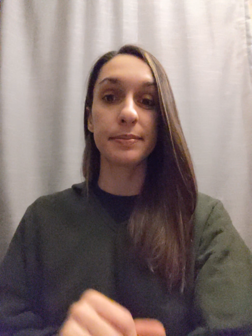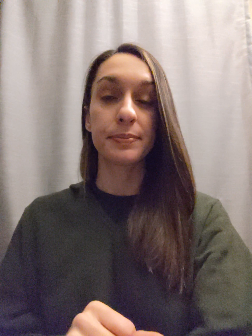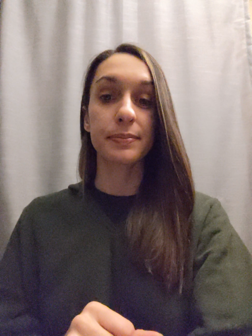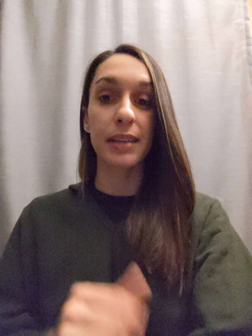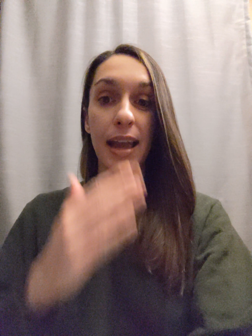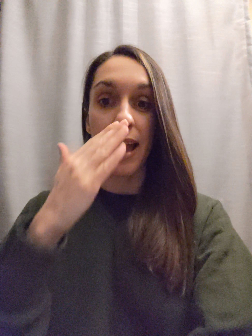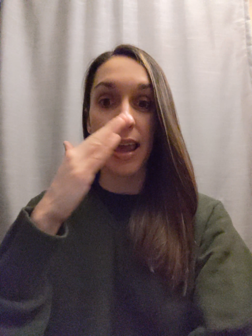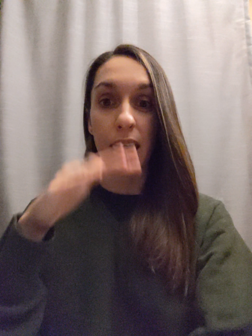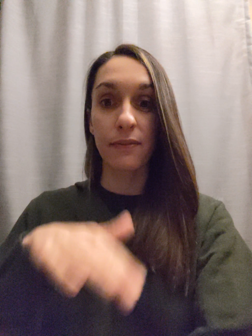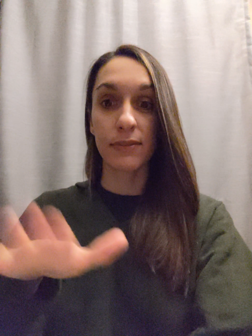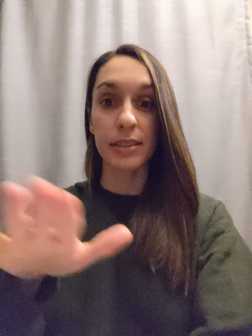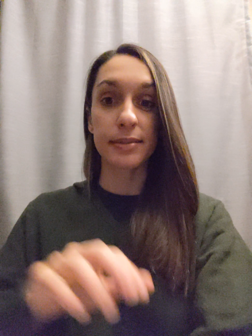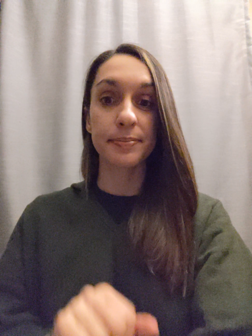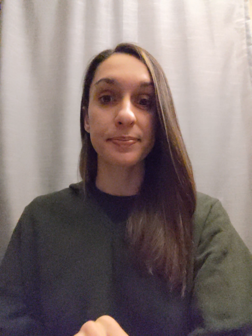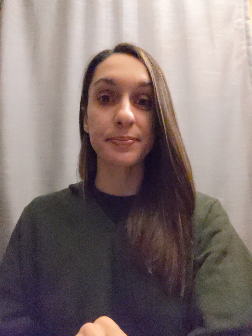elephant